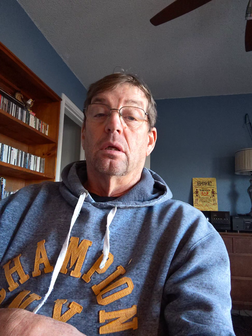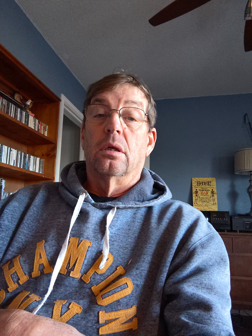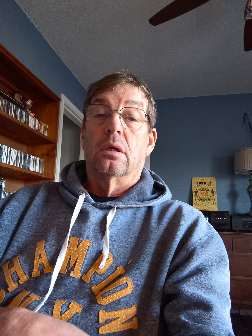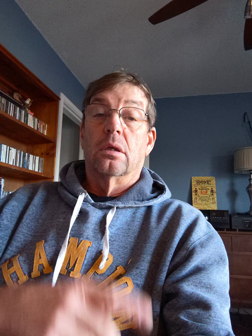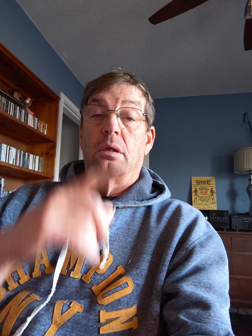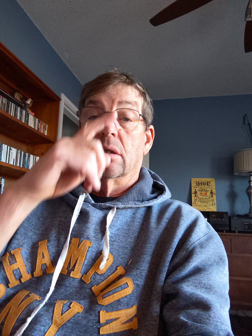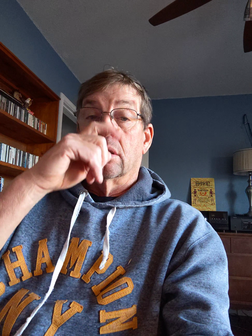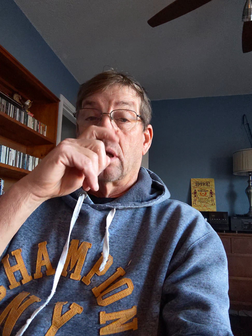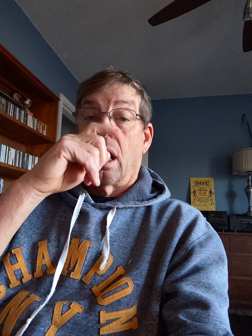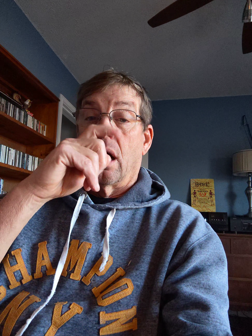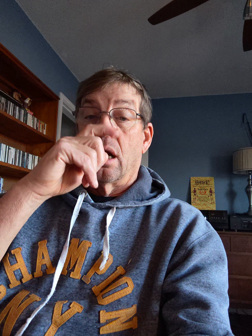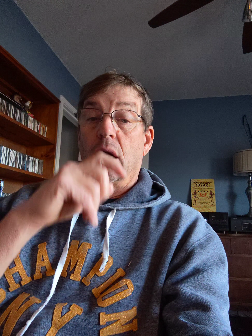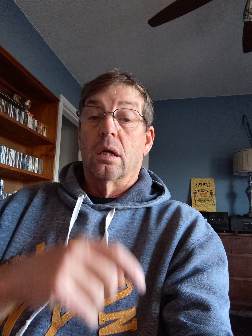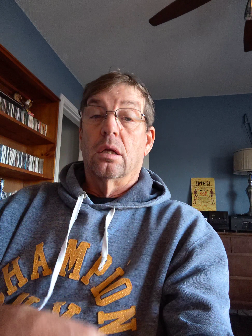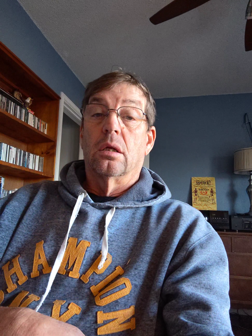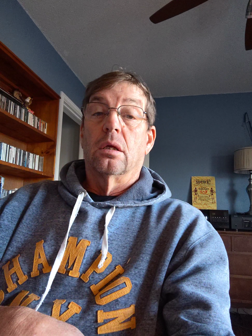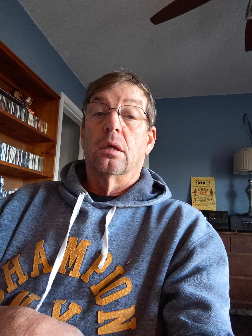doll